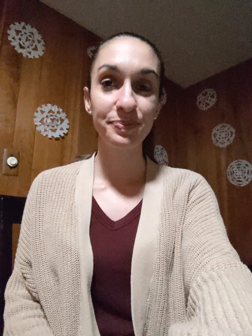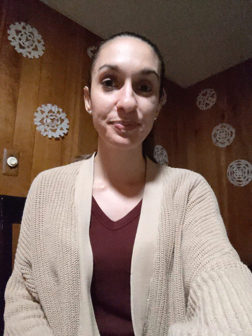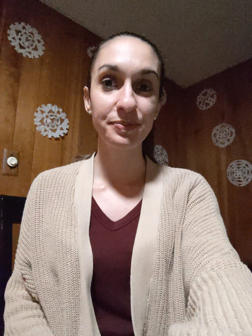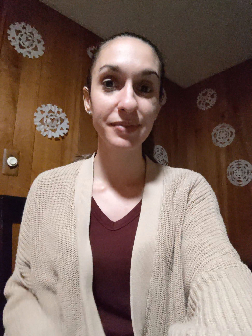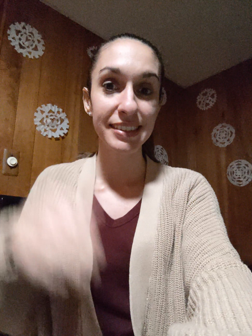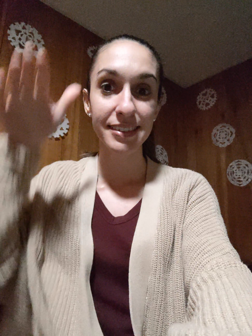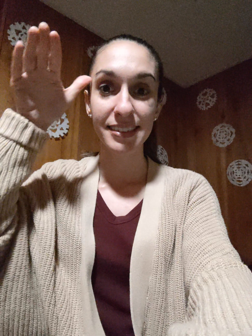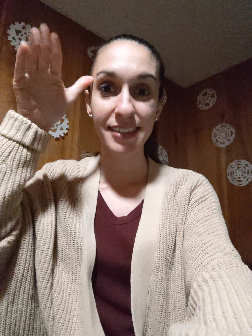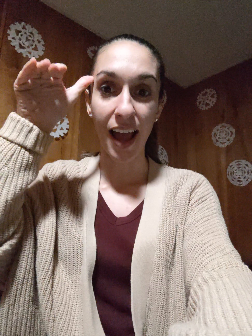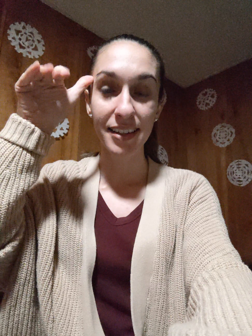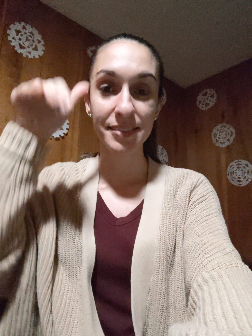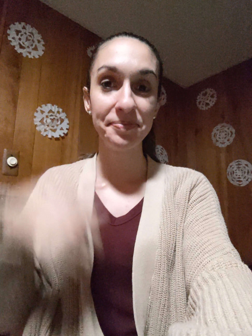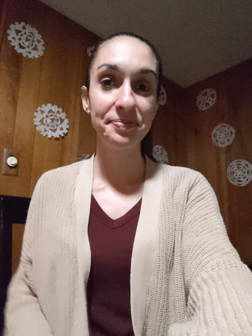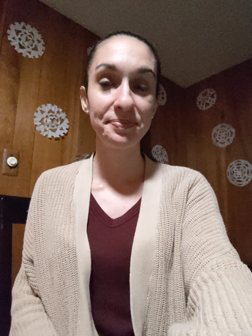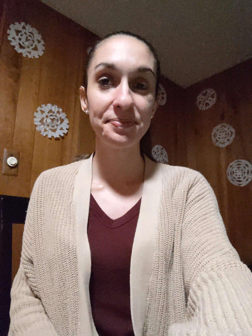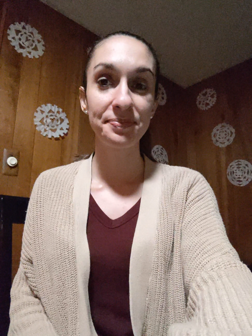donkey